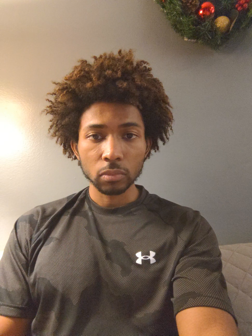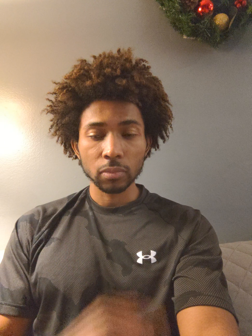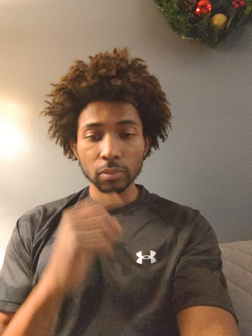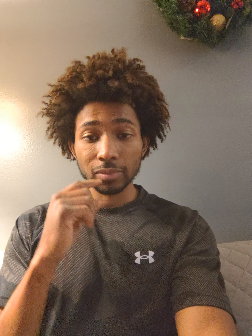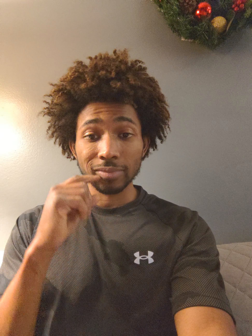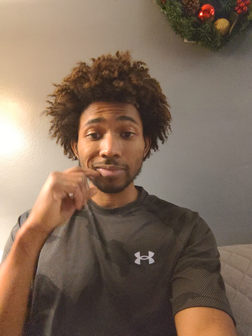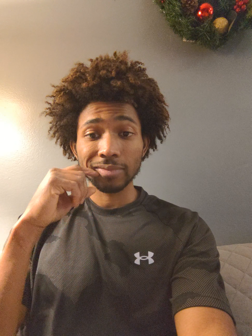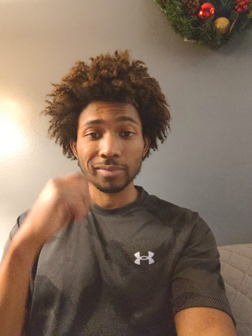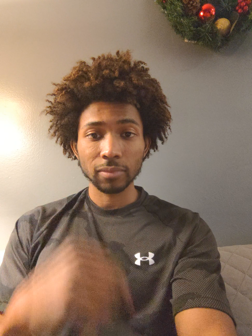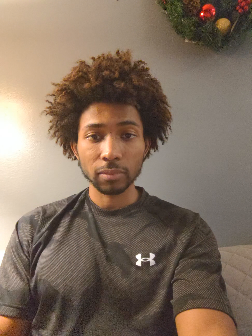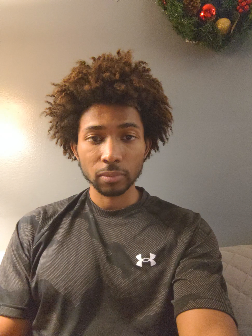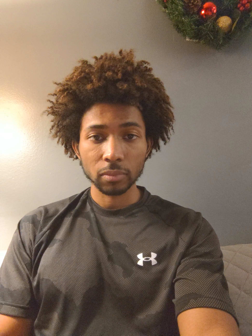smile